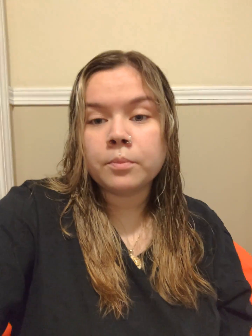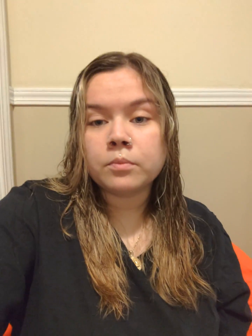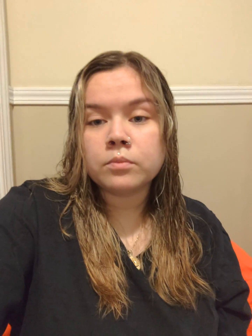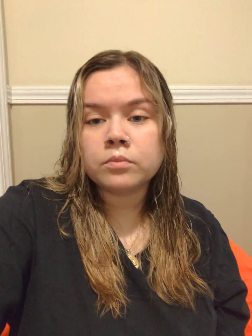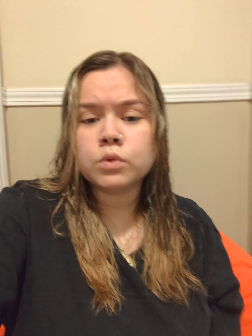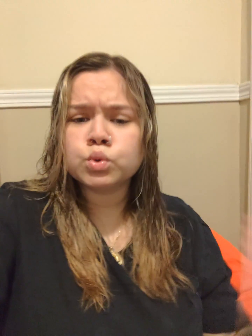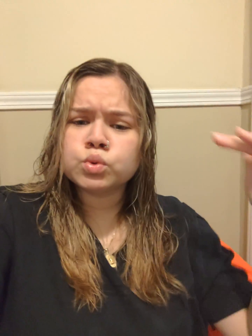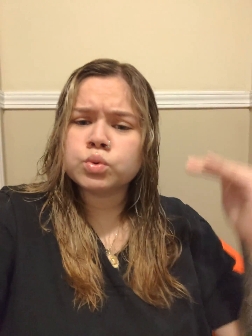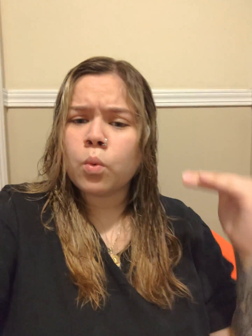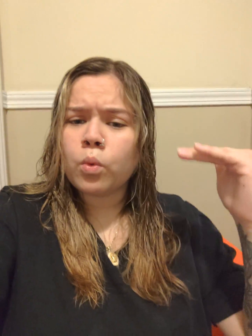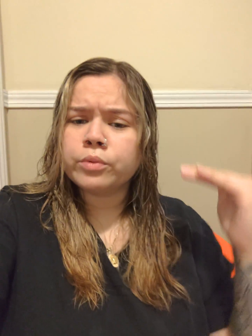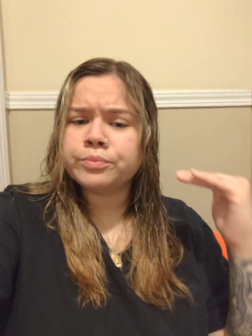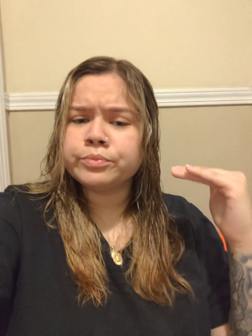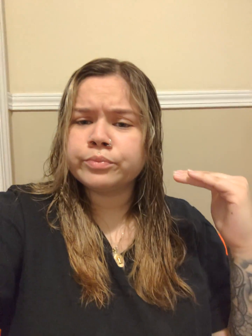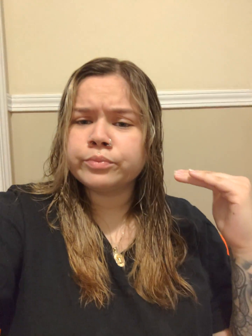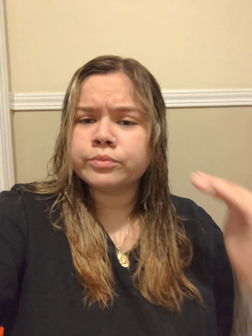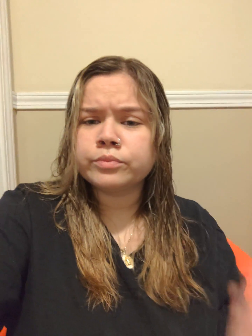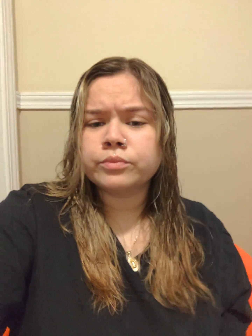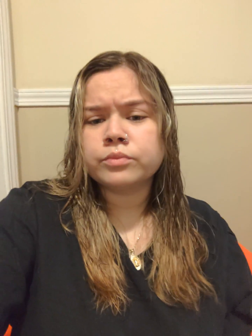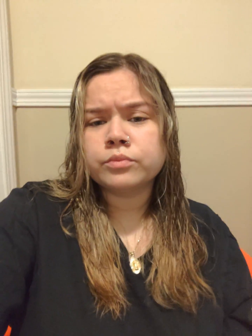short